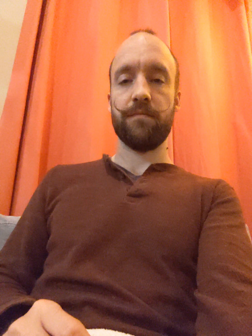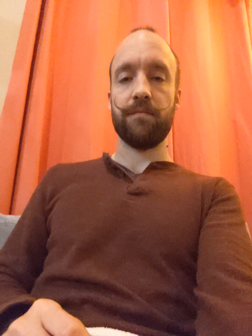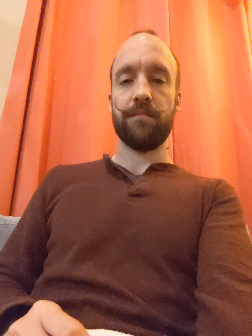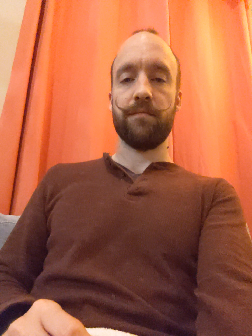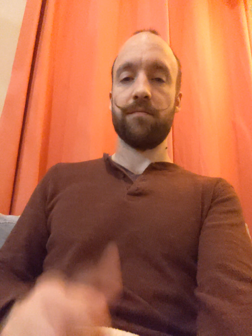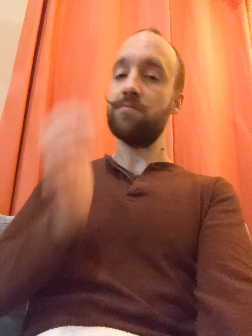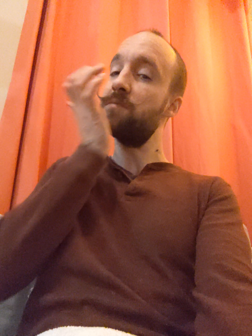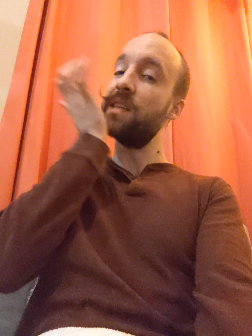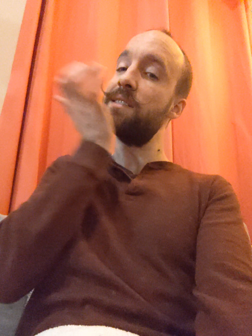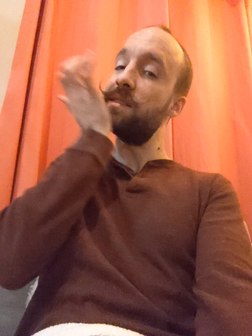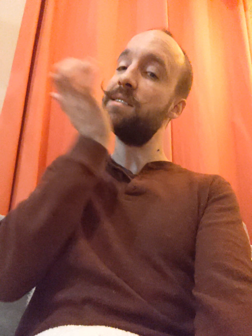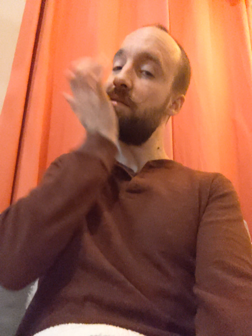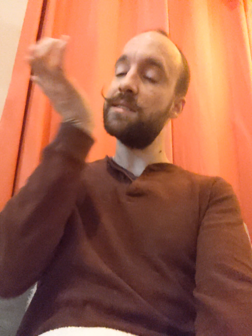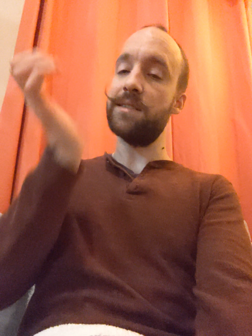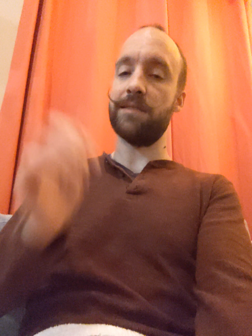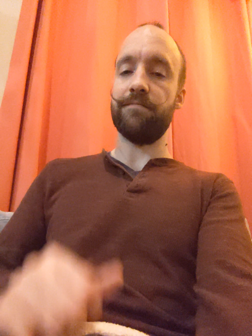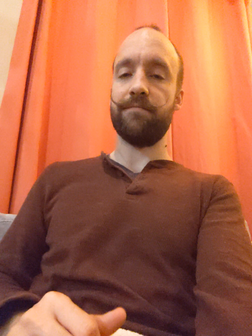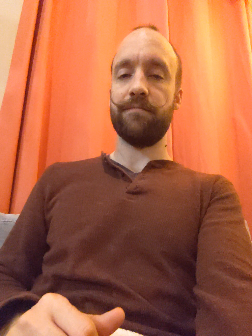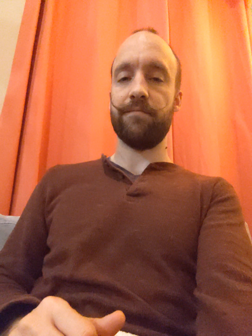grass